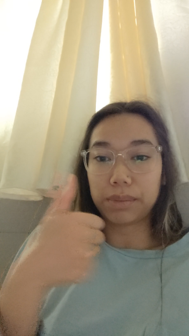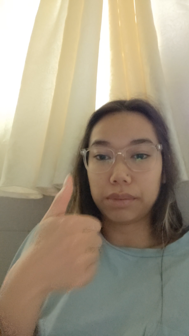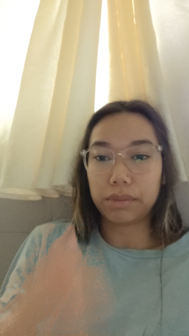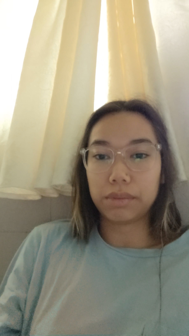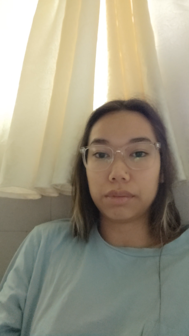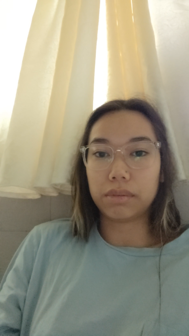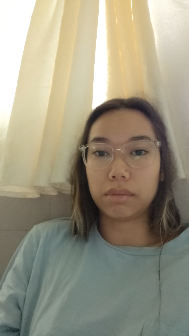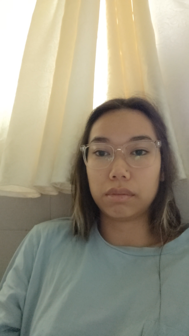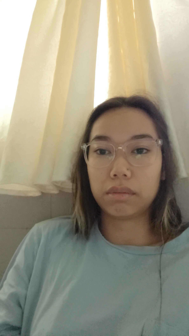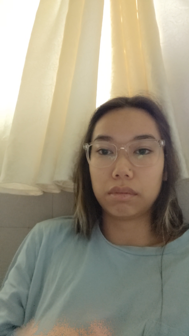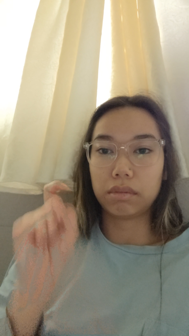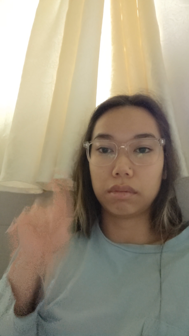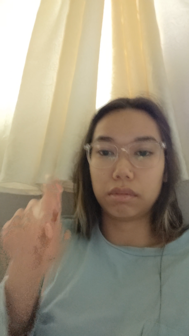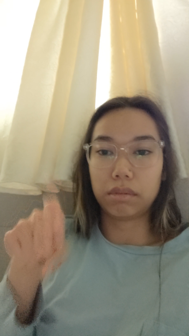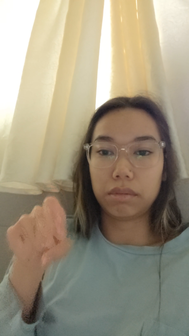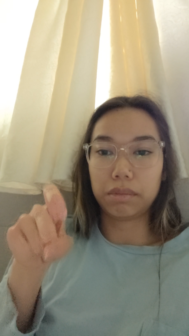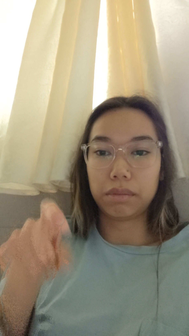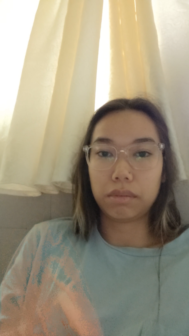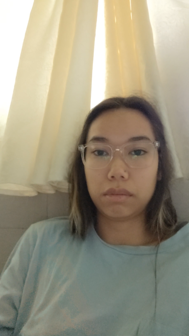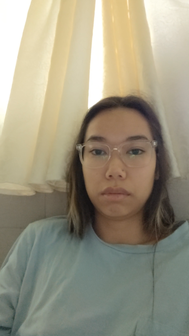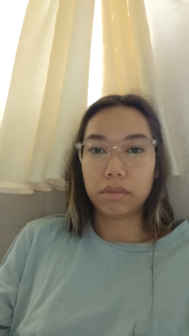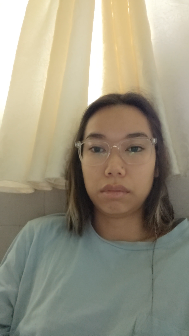should